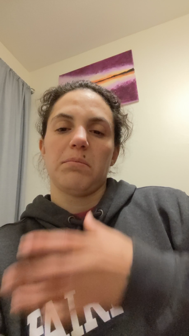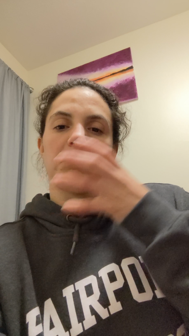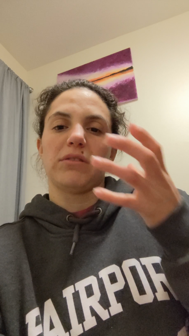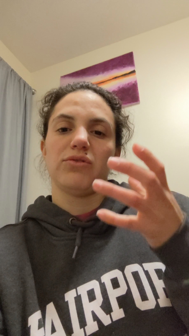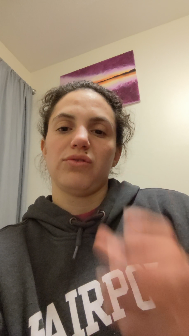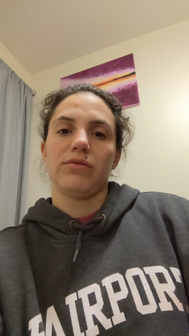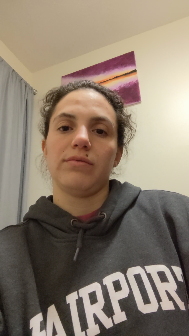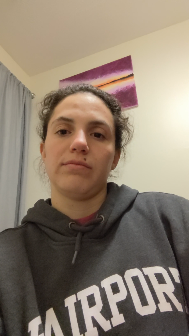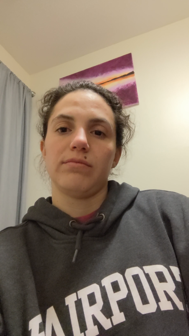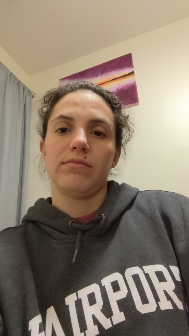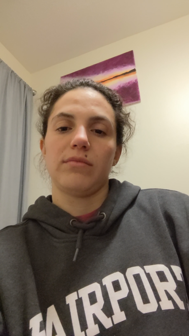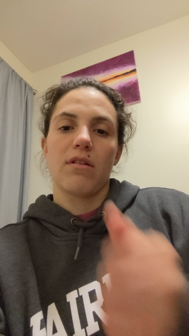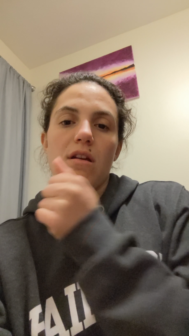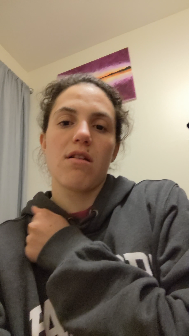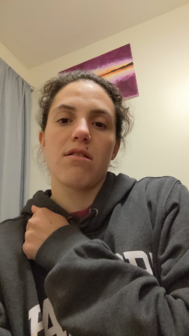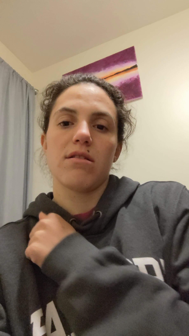hug